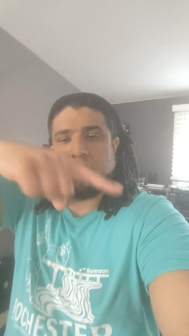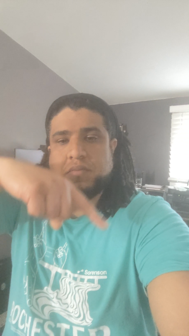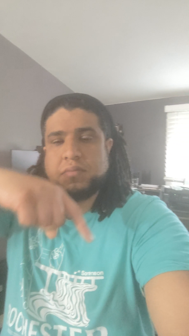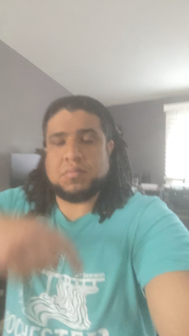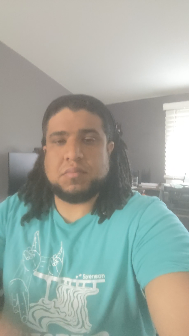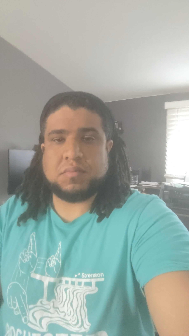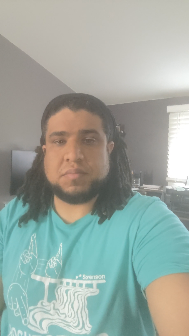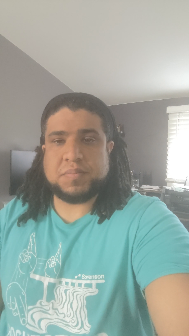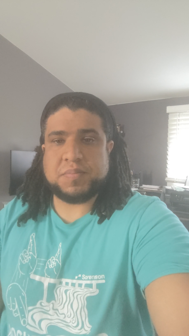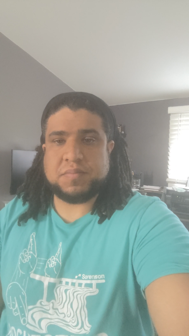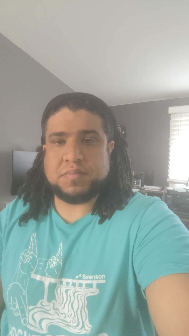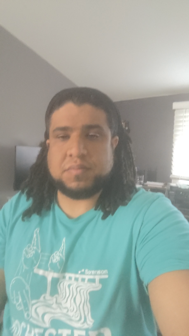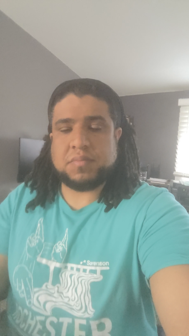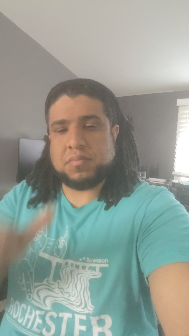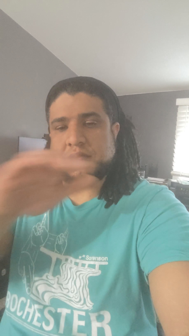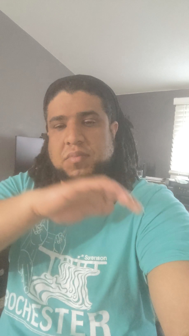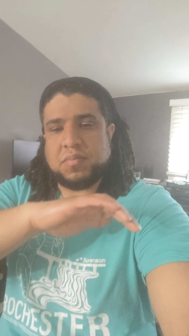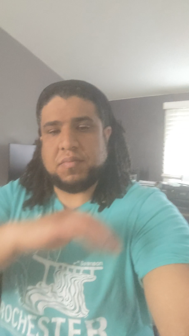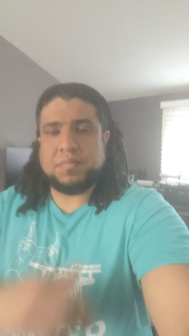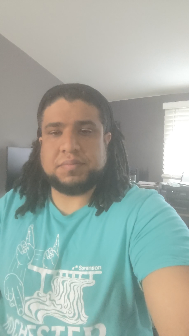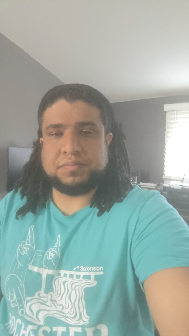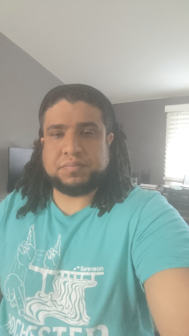cover